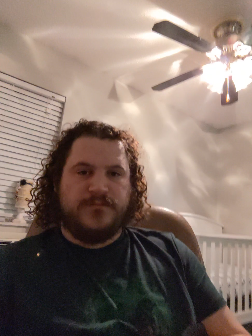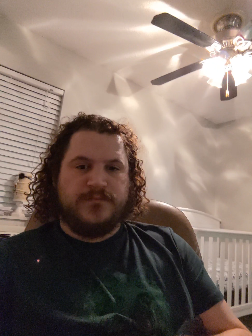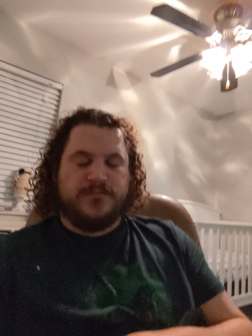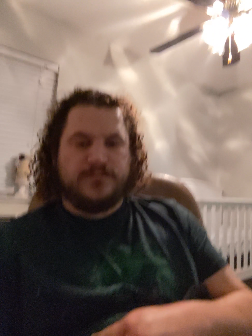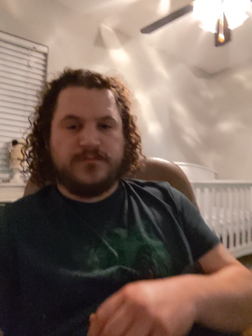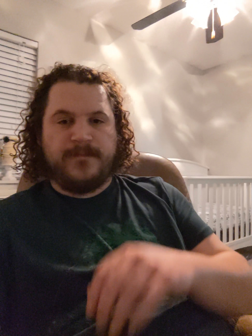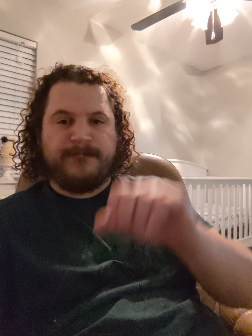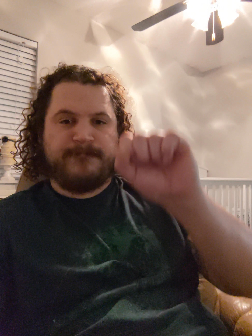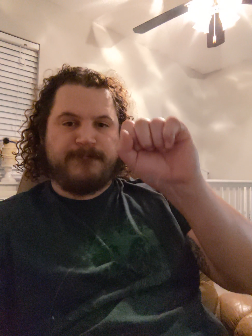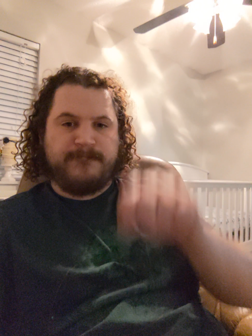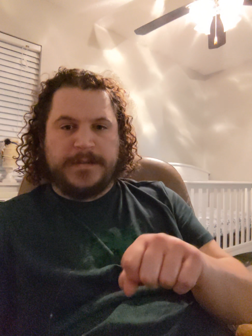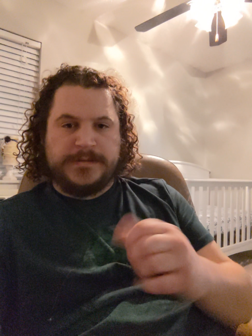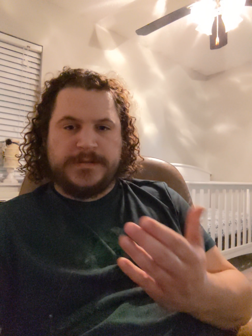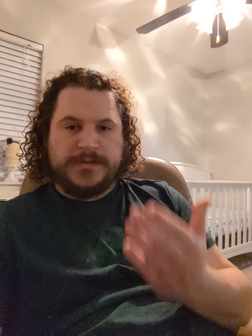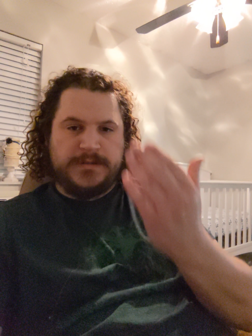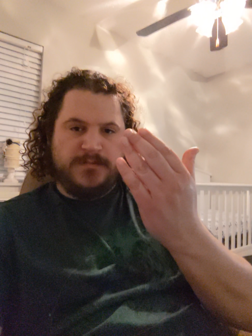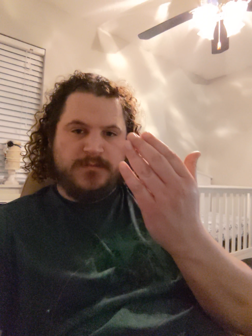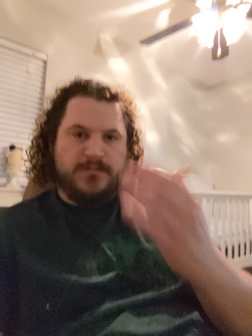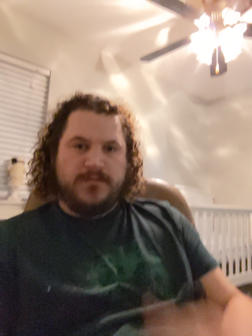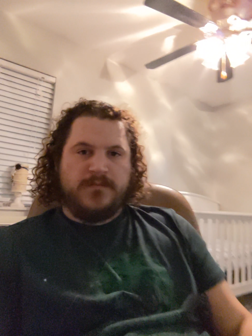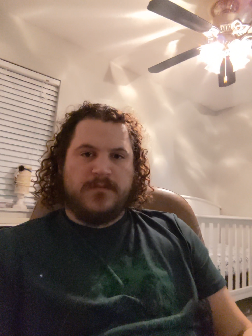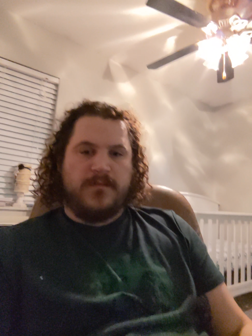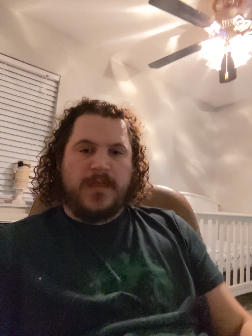mitten